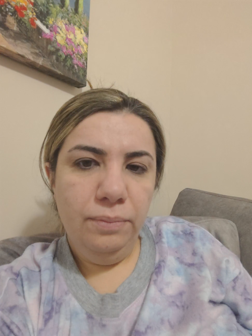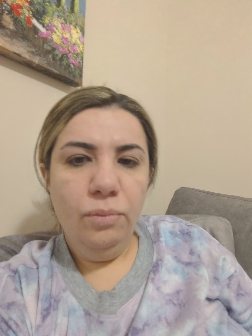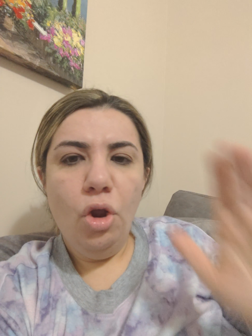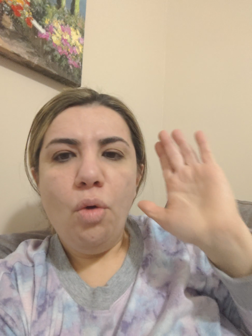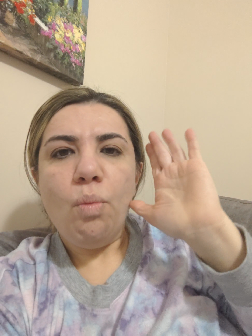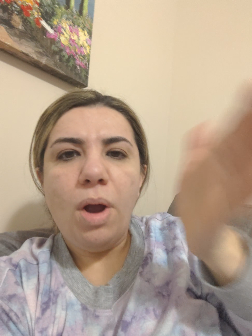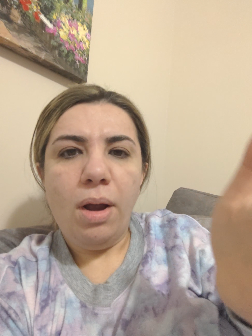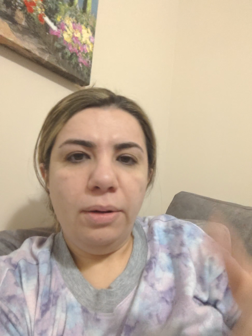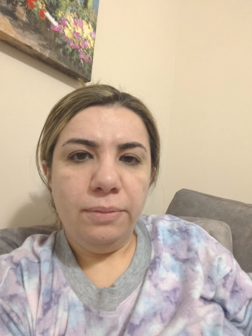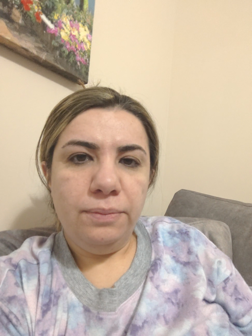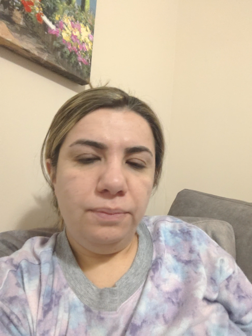will